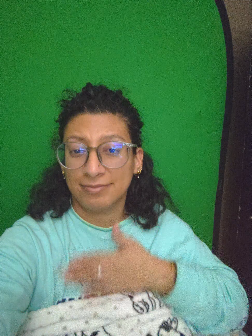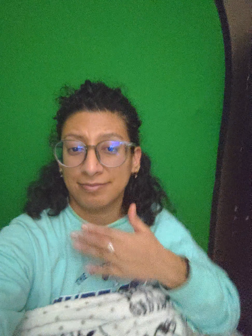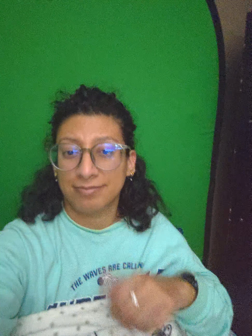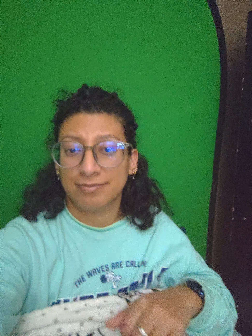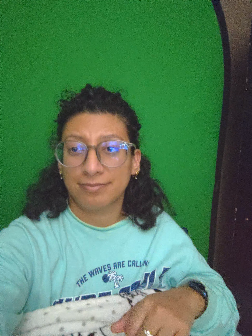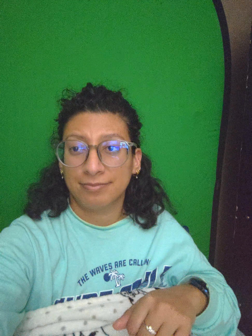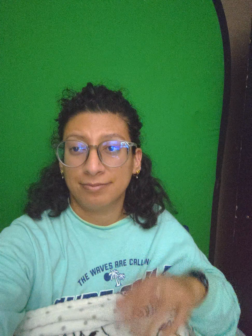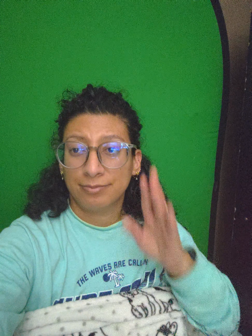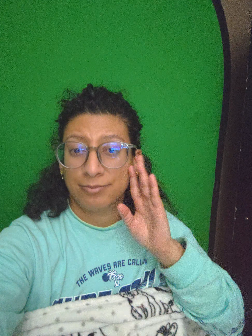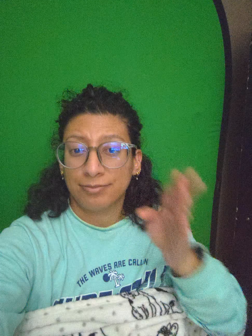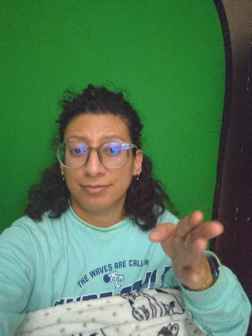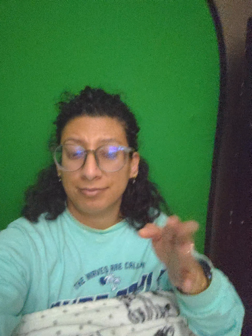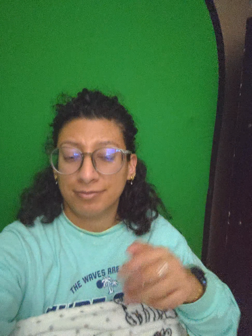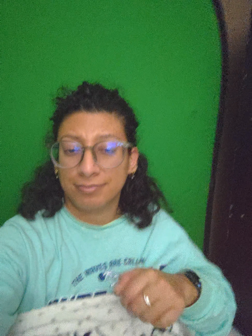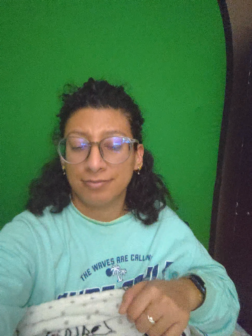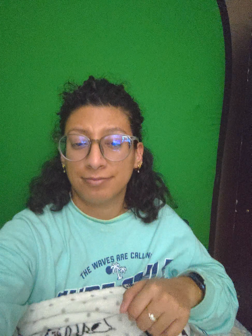will